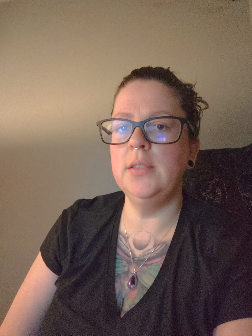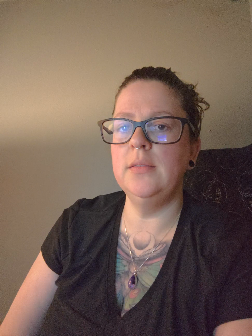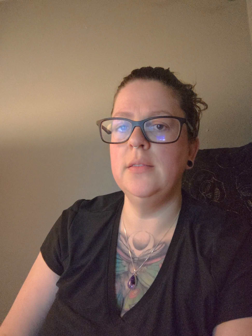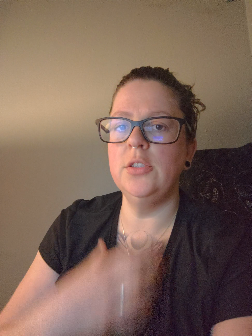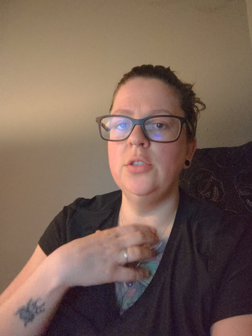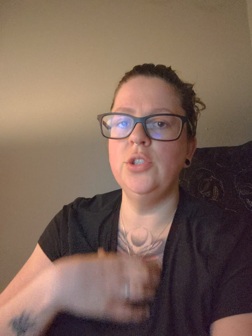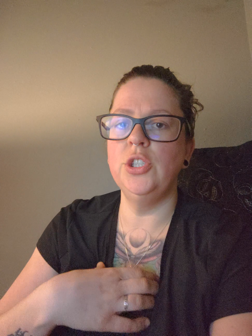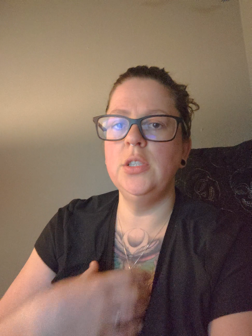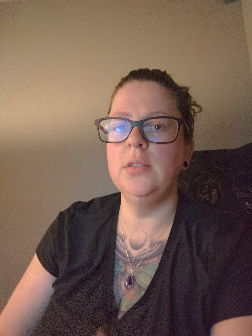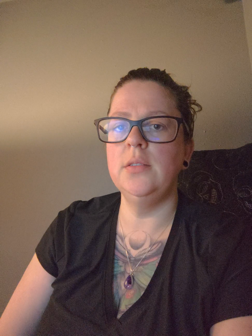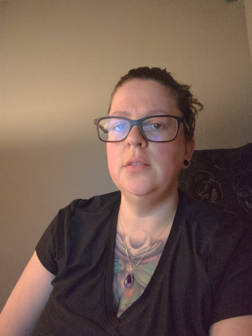hungry